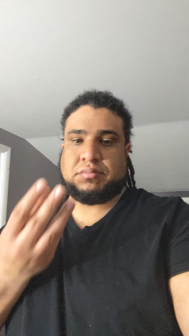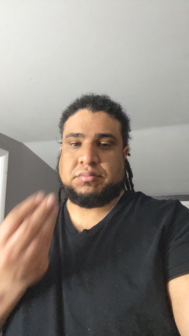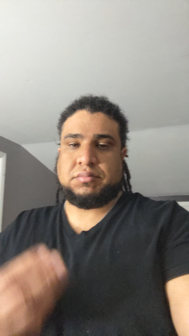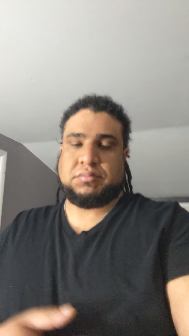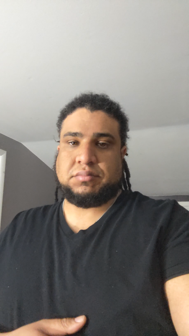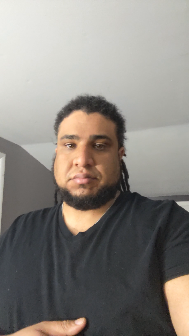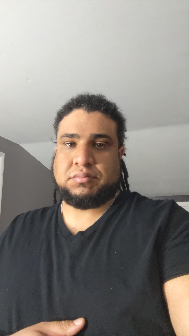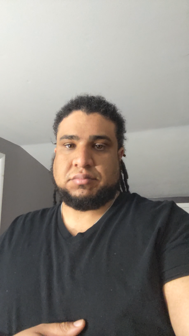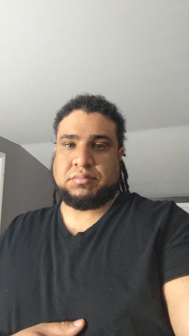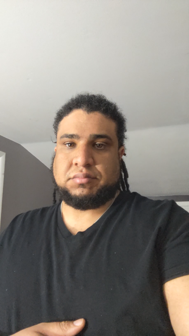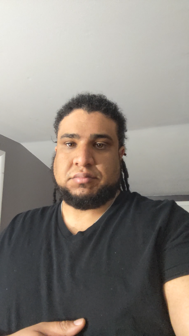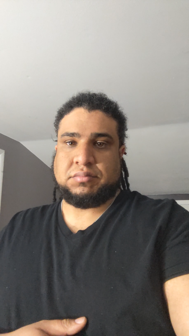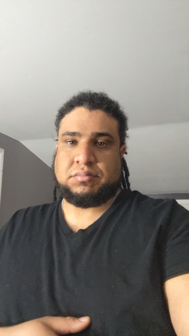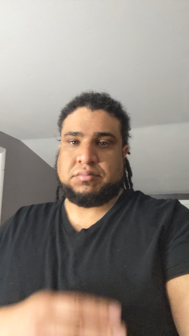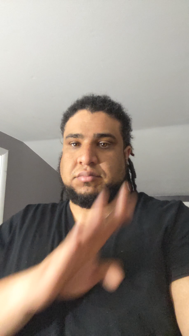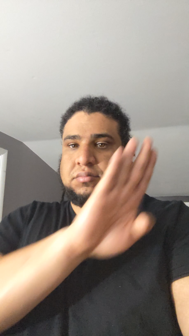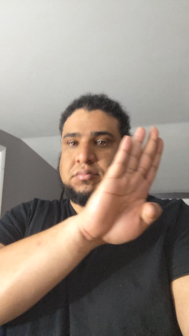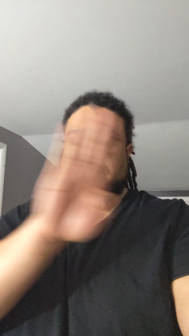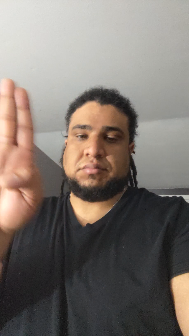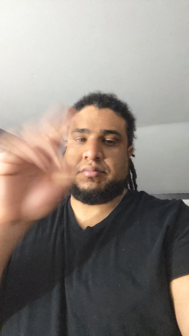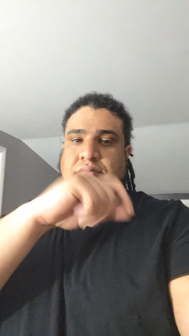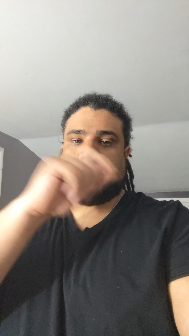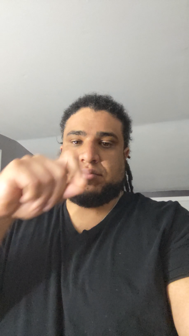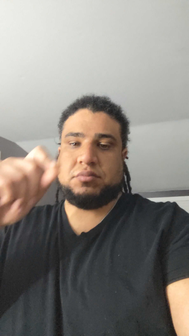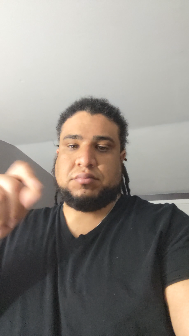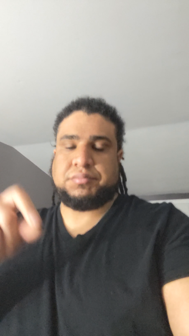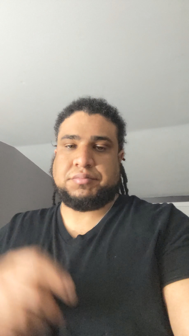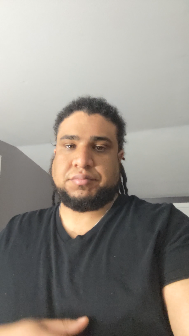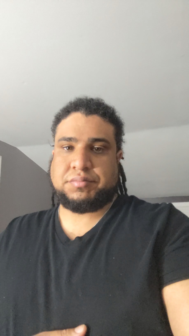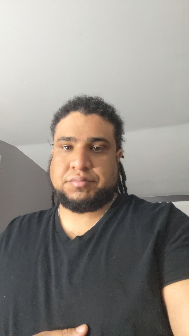chalk